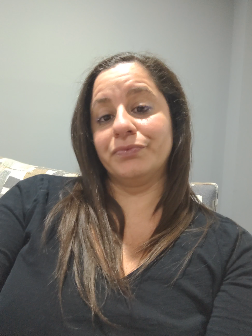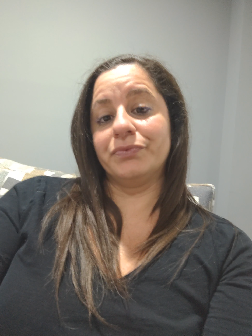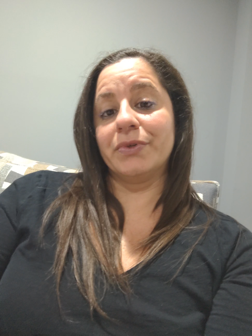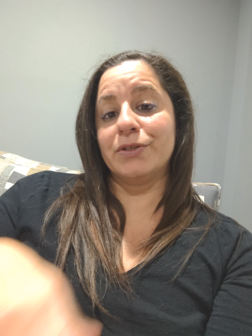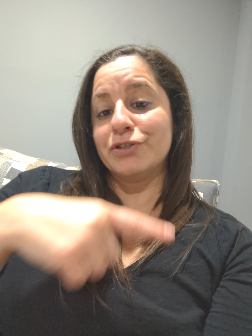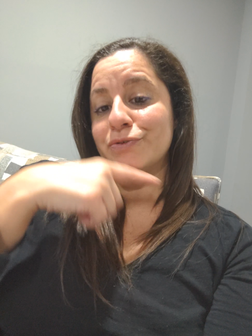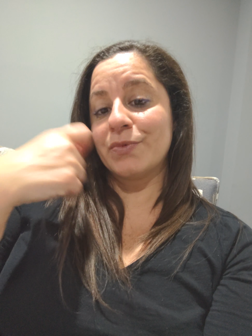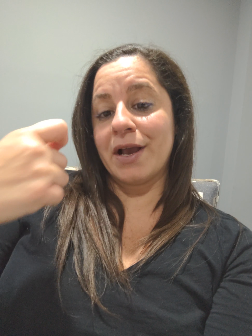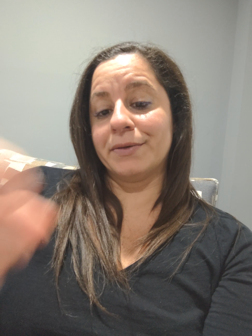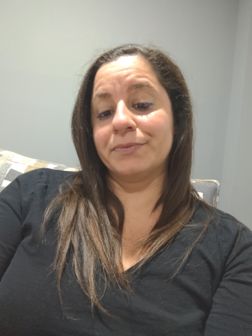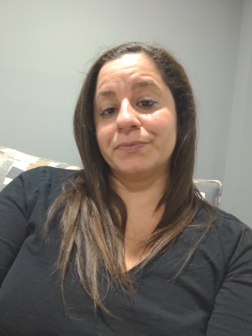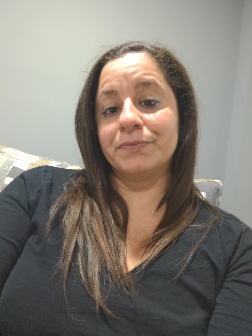dry